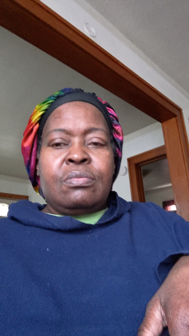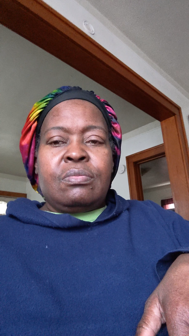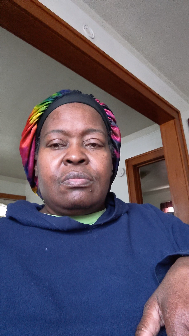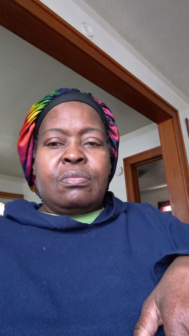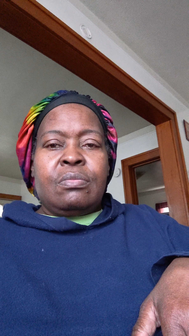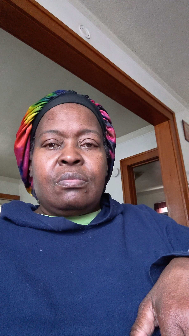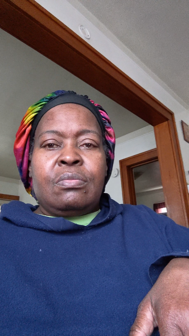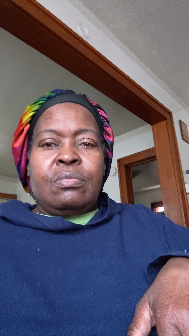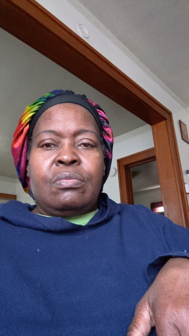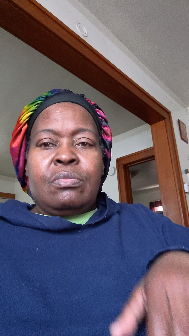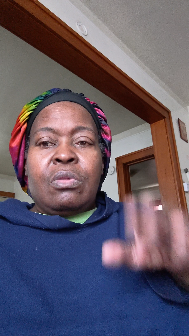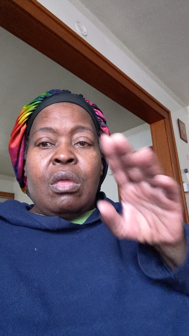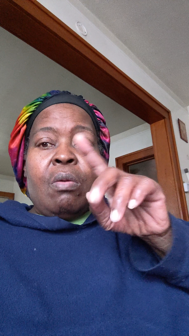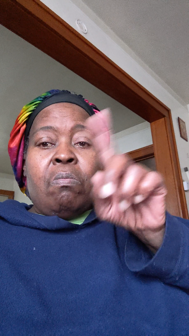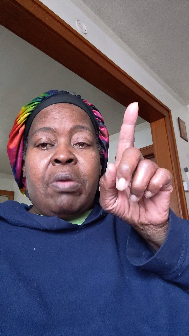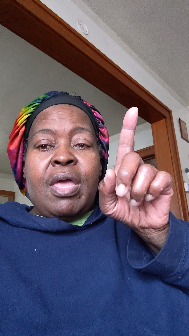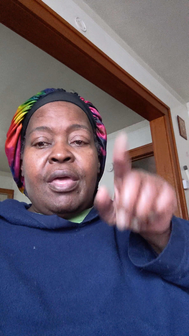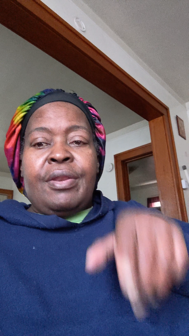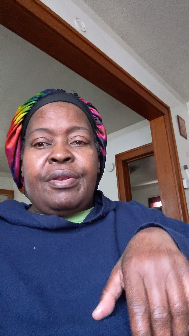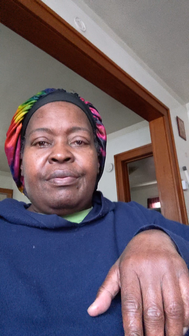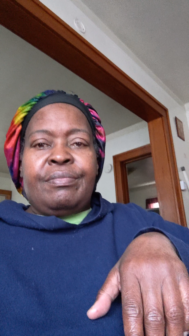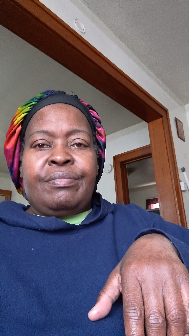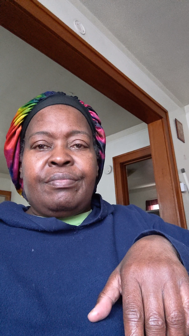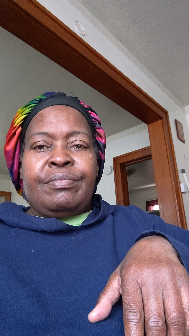but